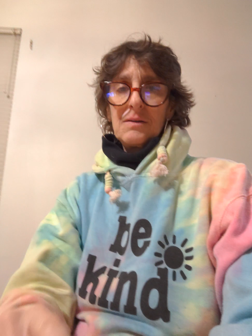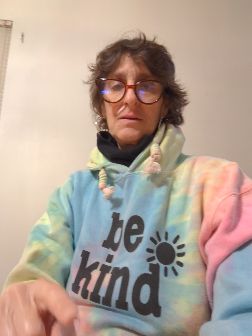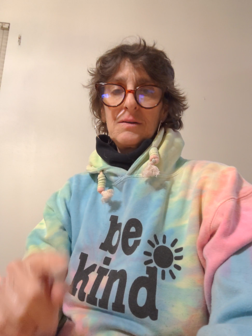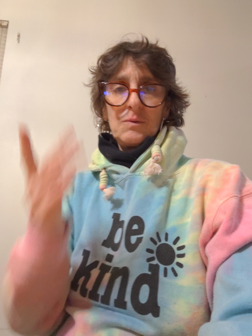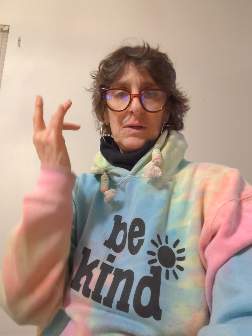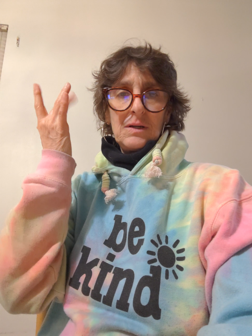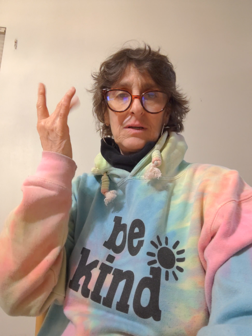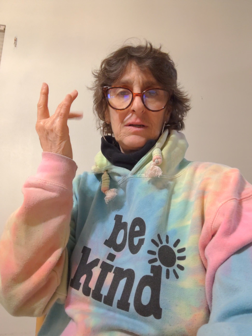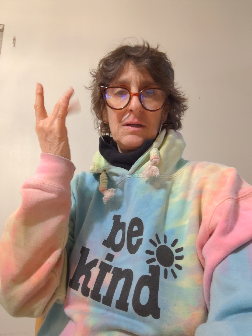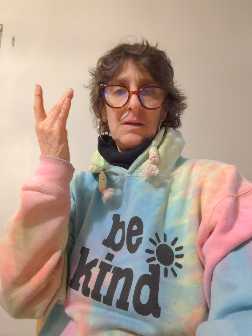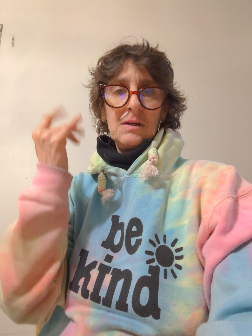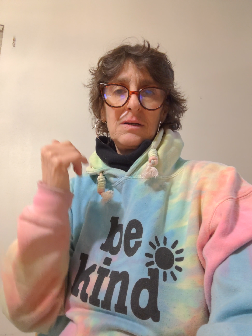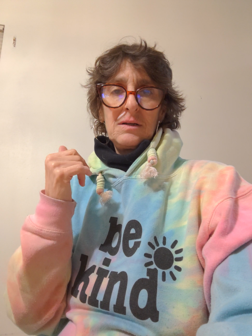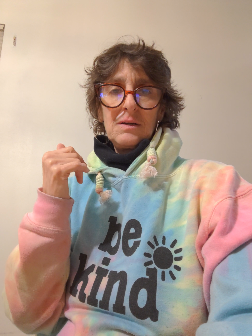why